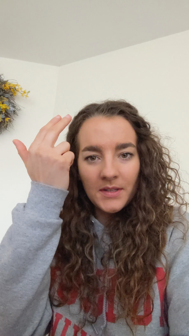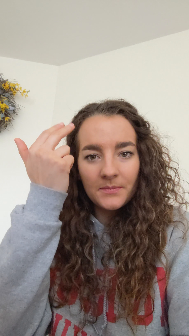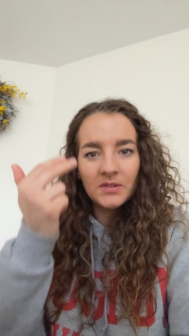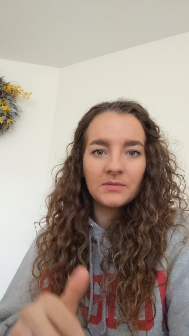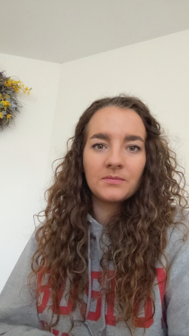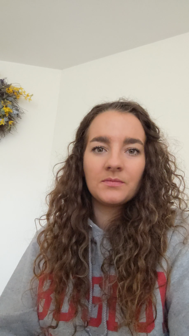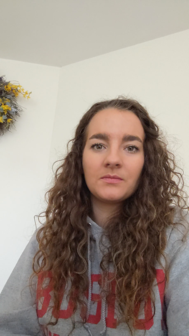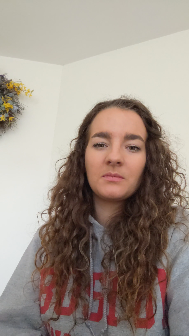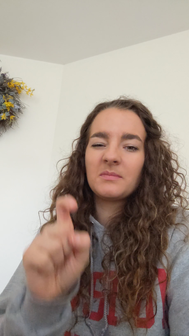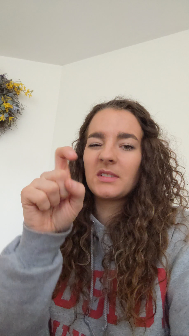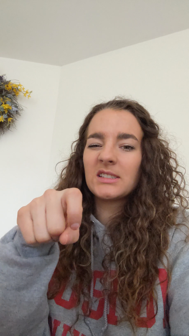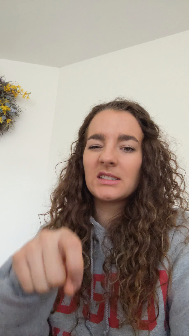must